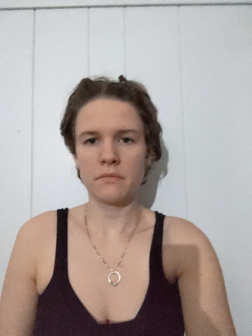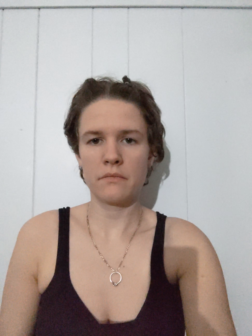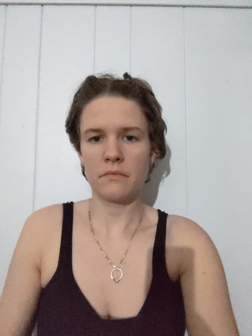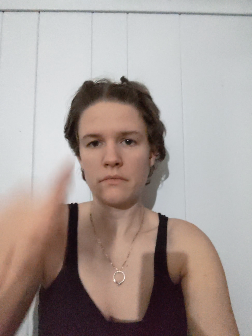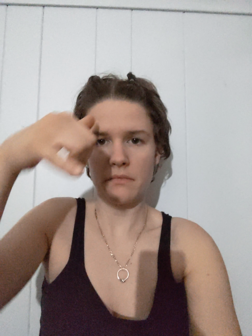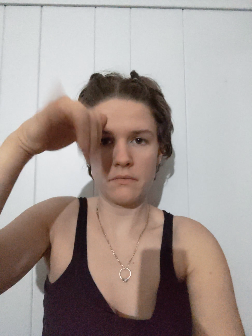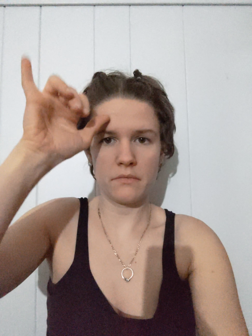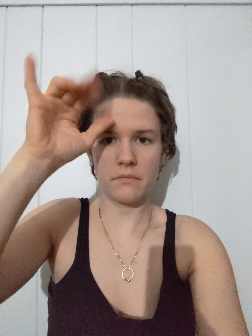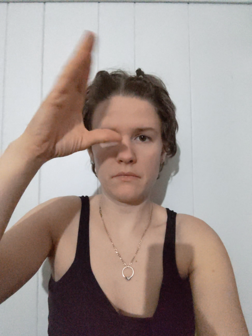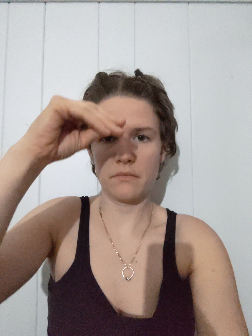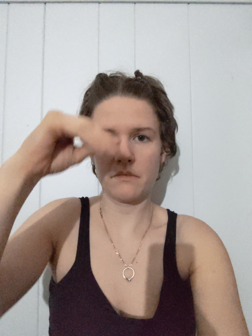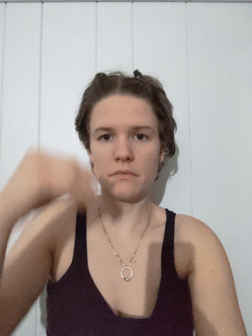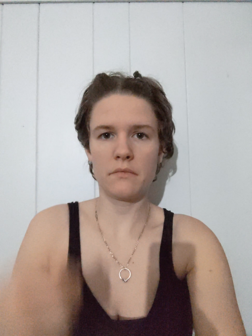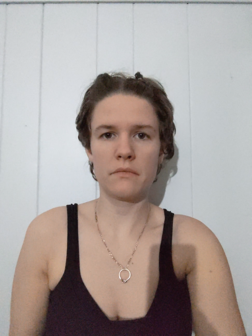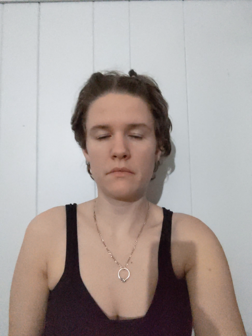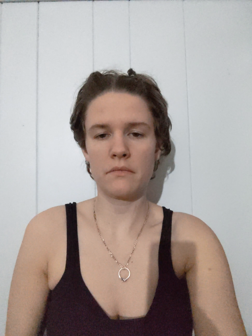cowboy